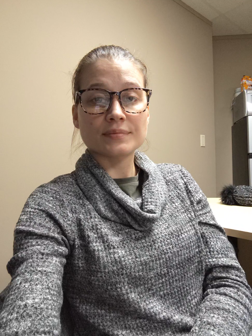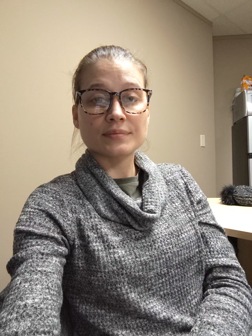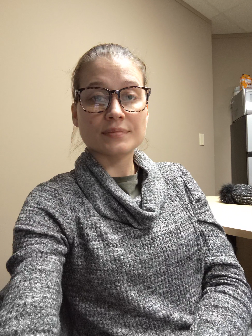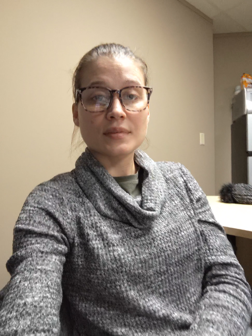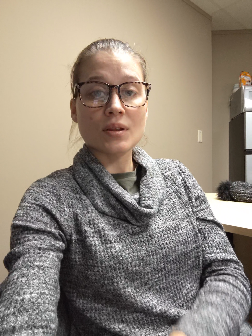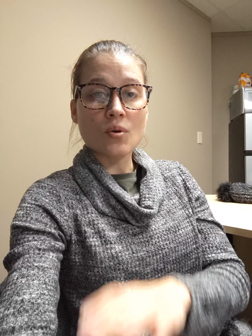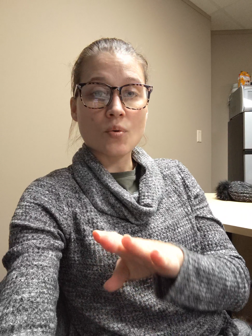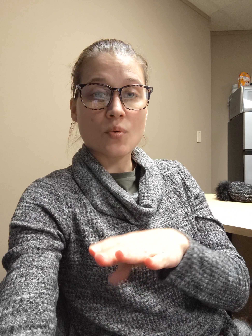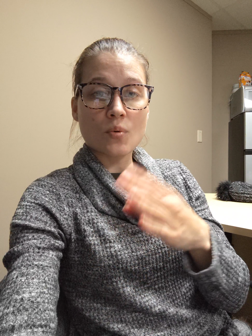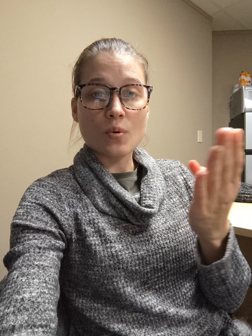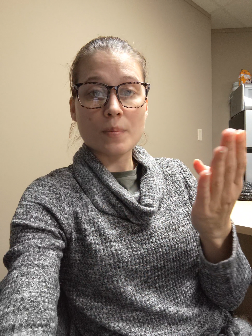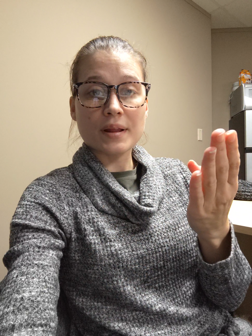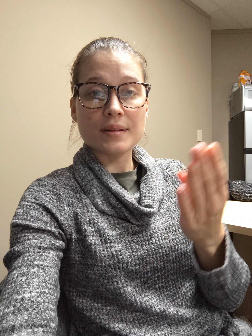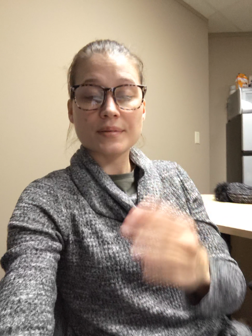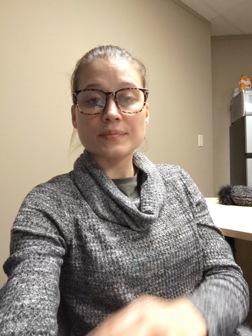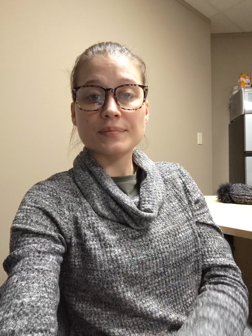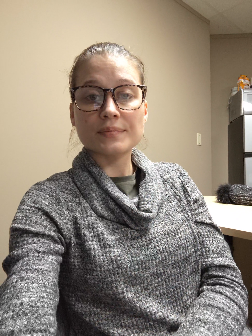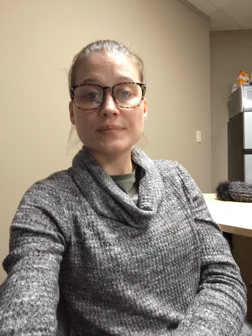open